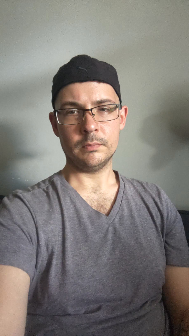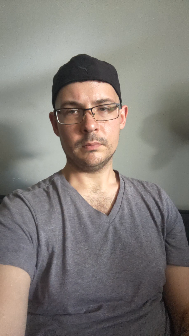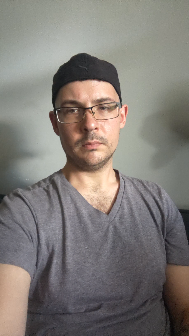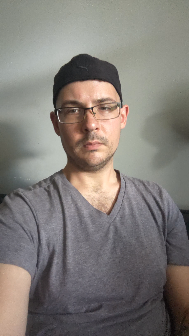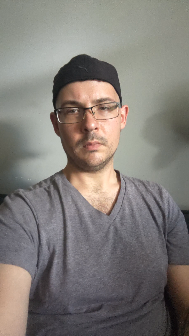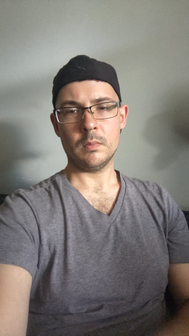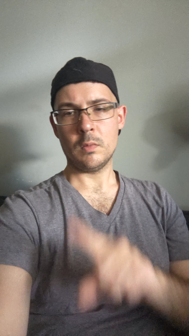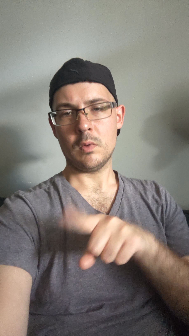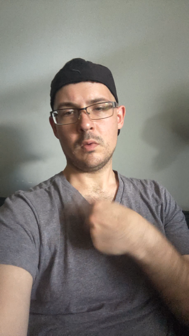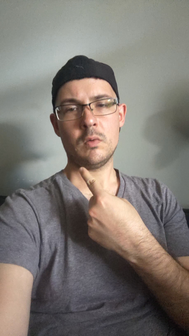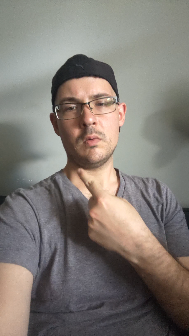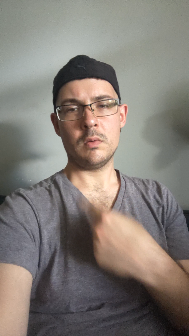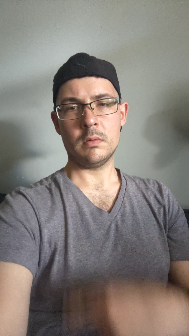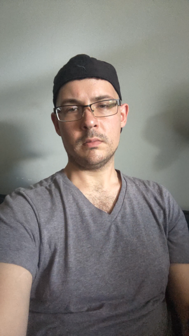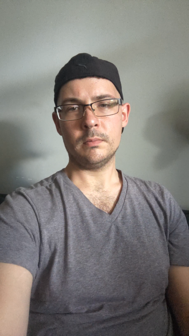long